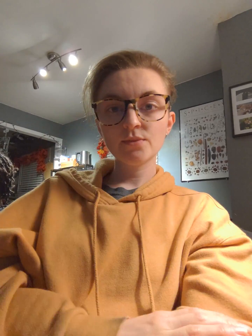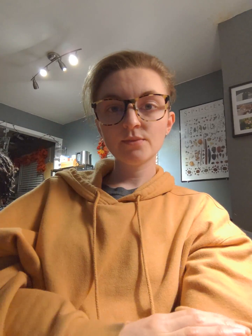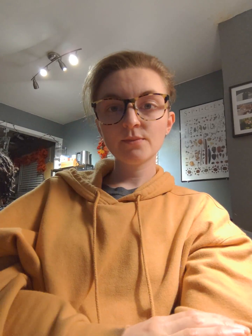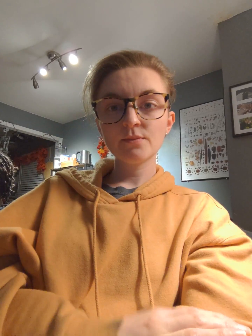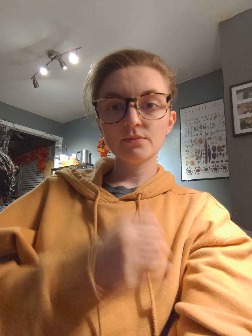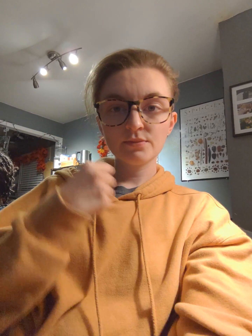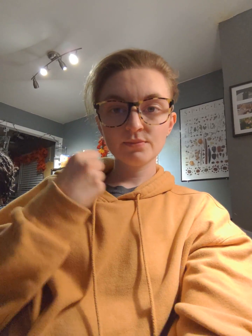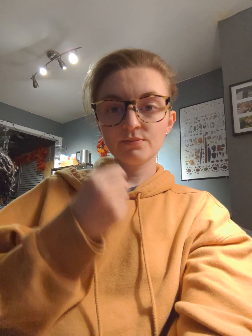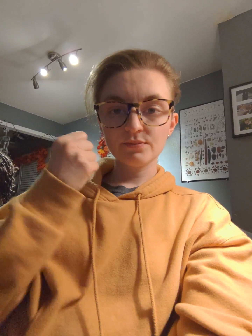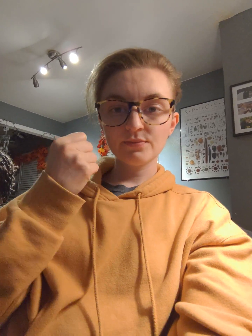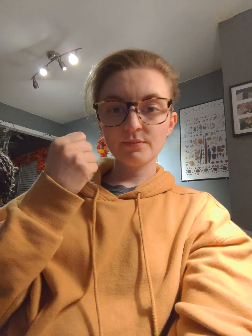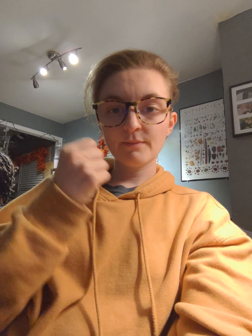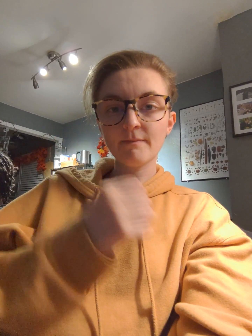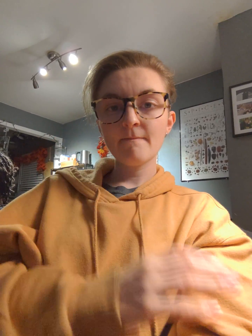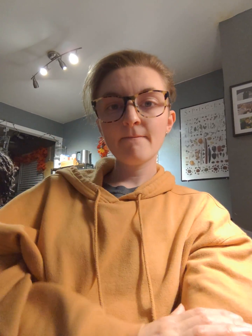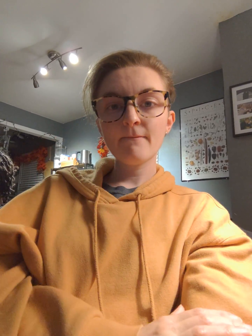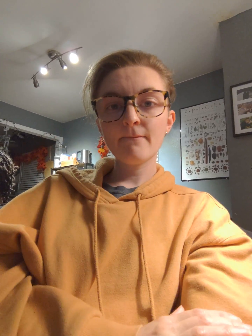hit